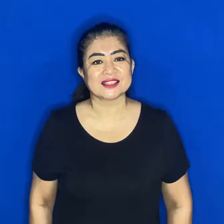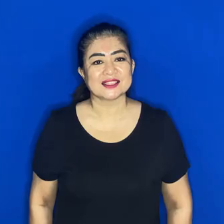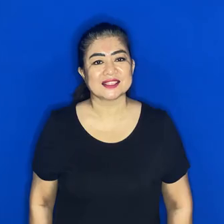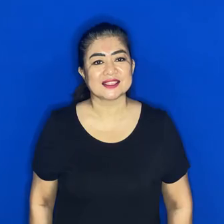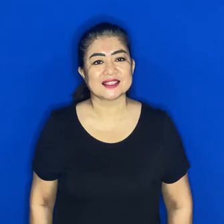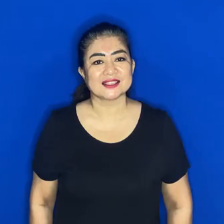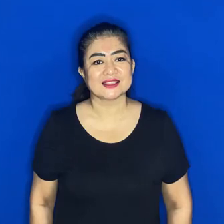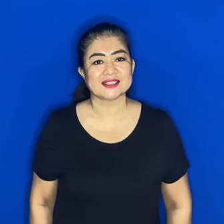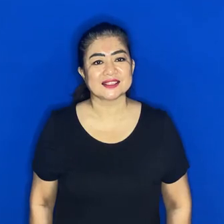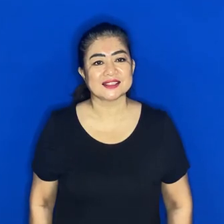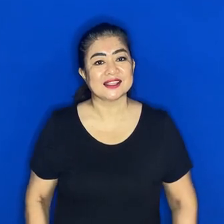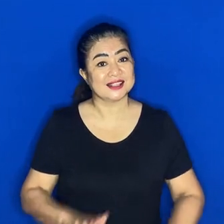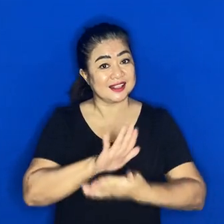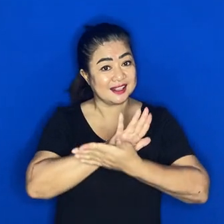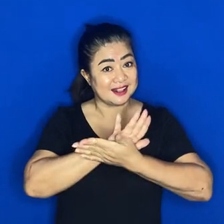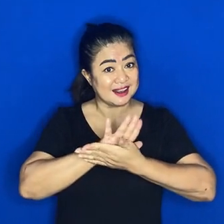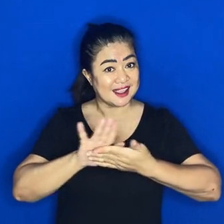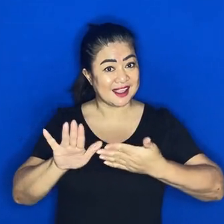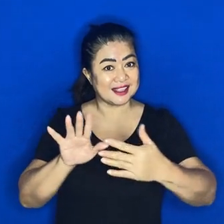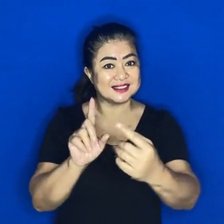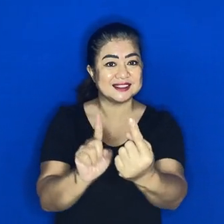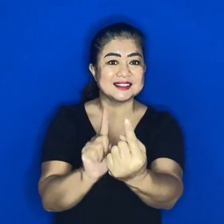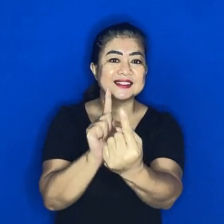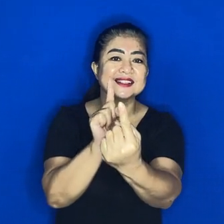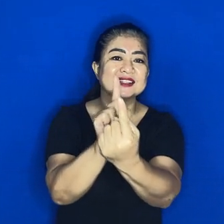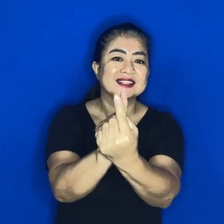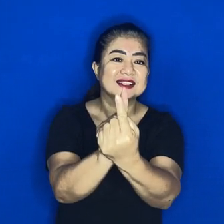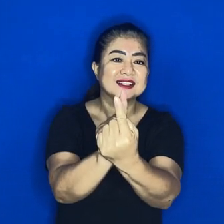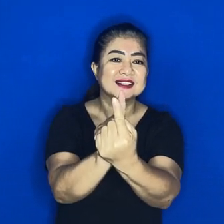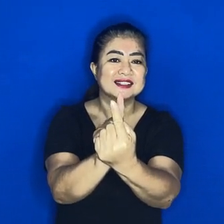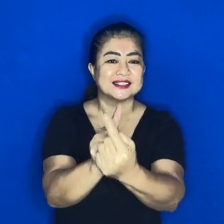nice to meet you